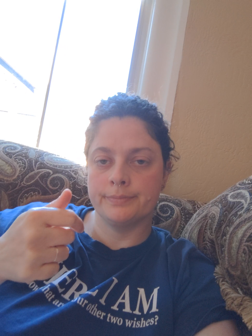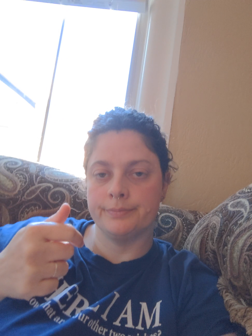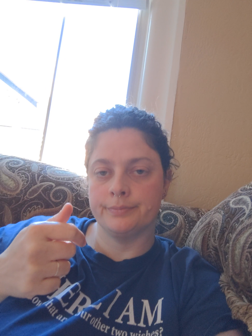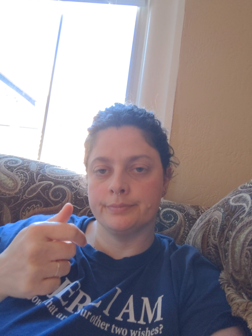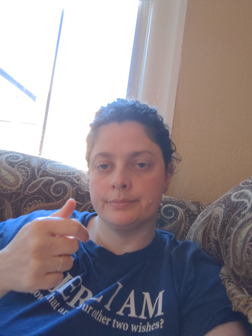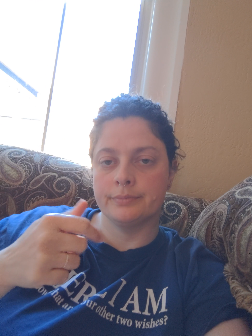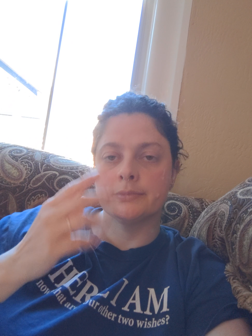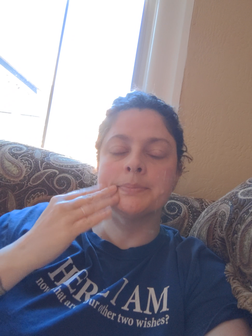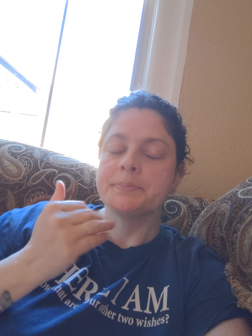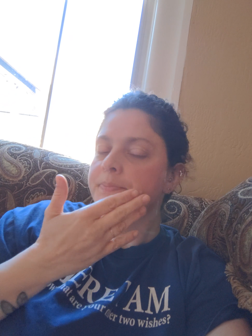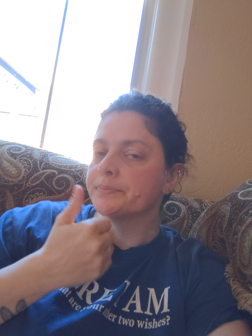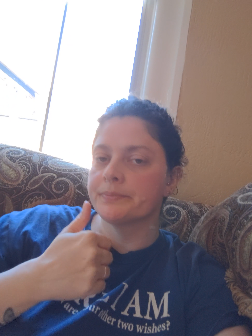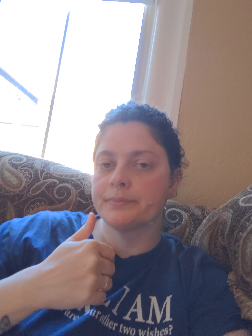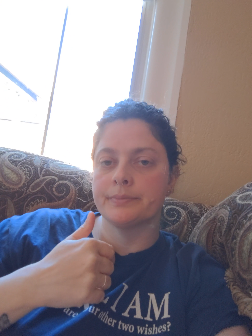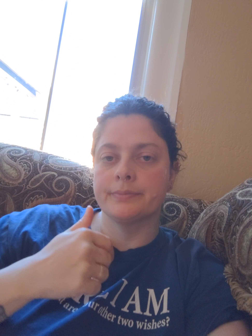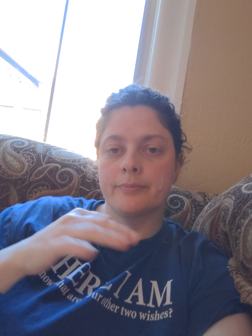napkin